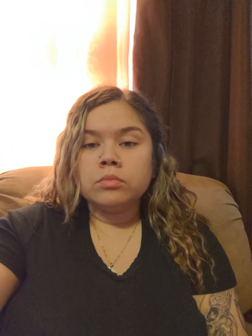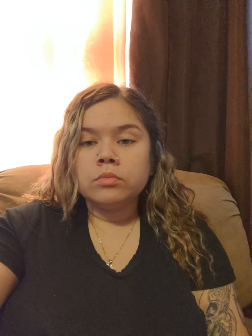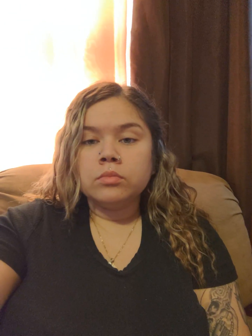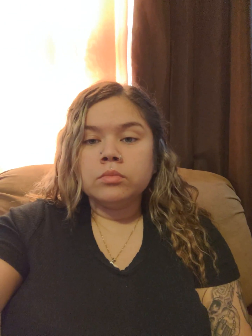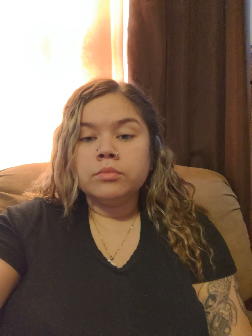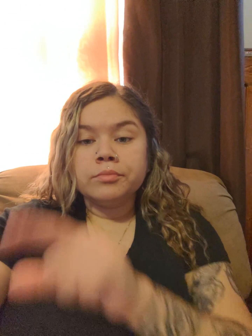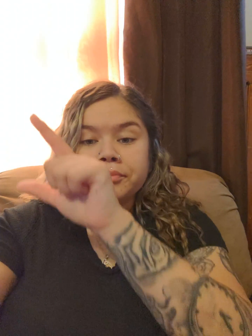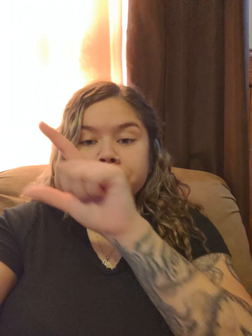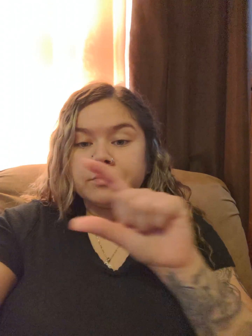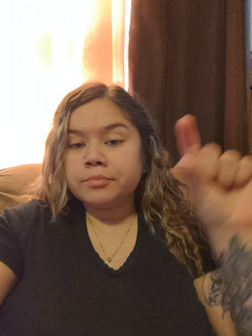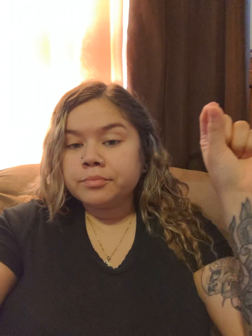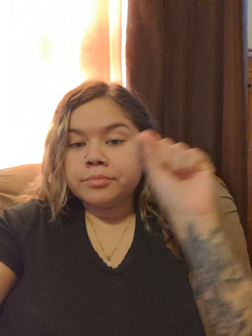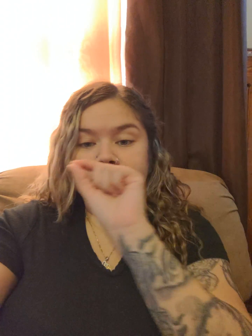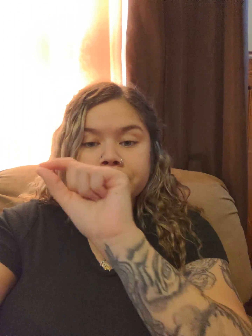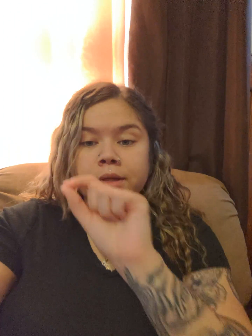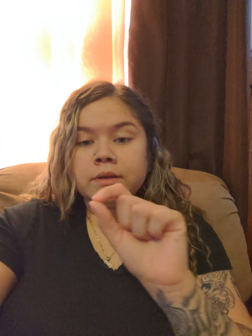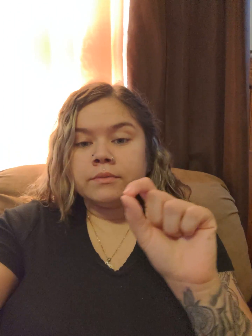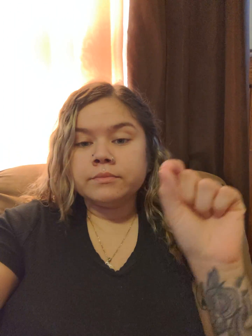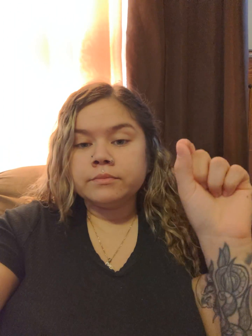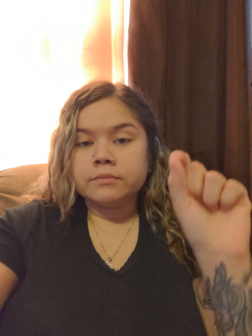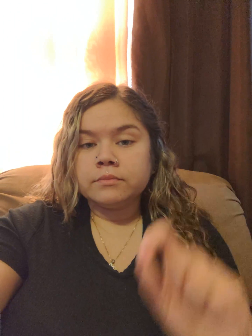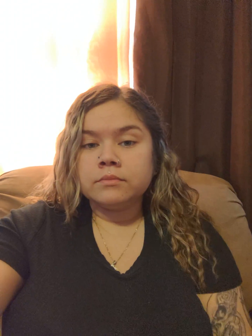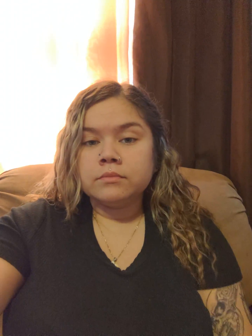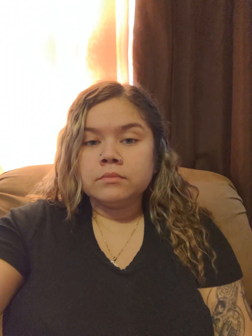peas